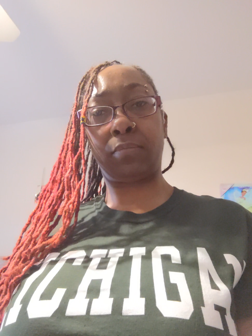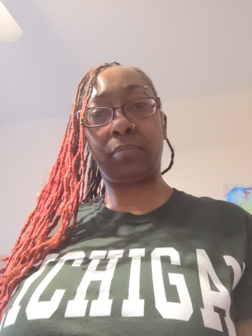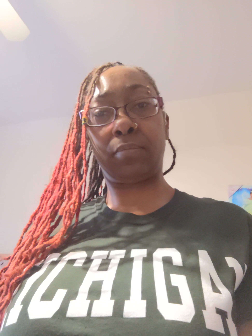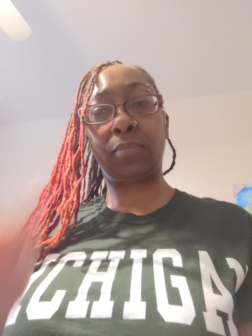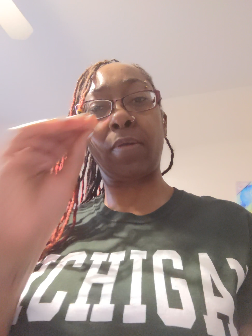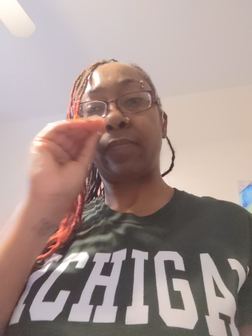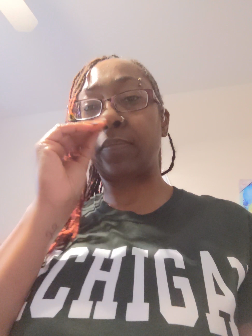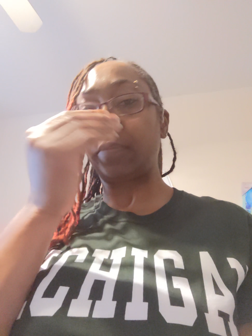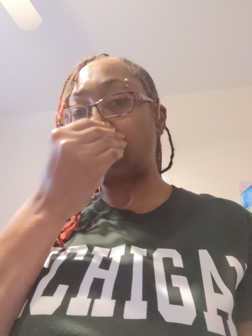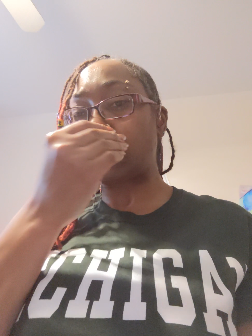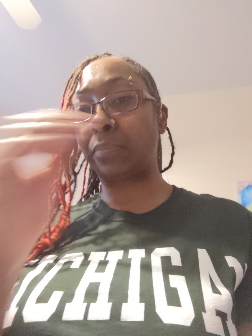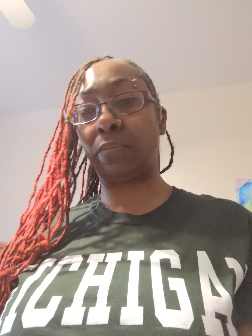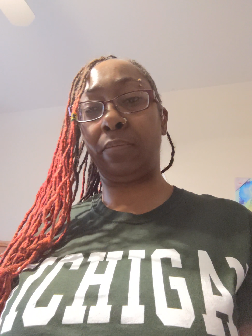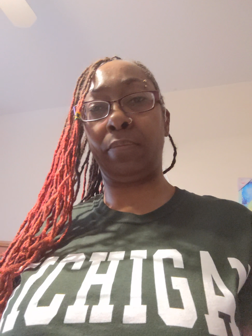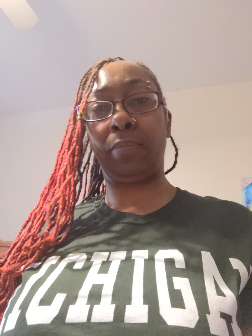flower